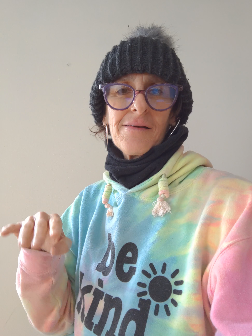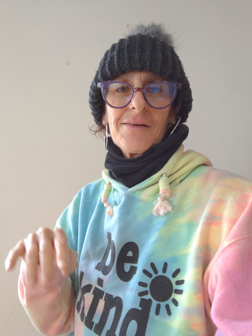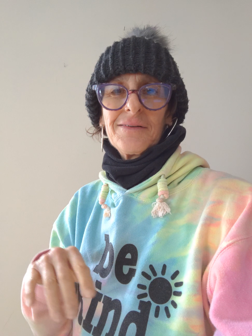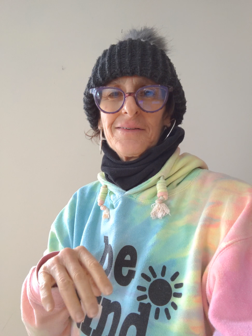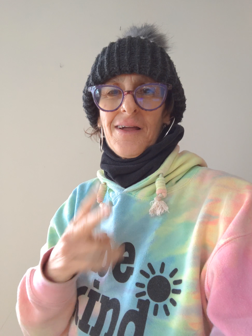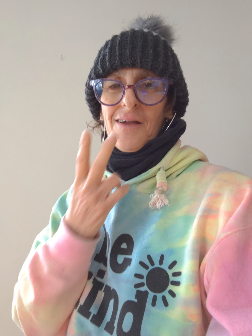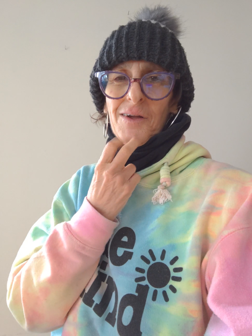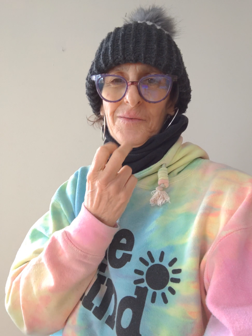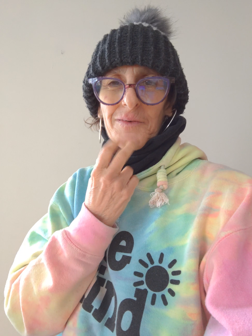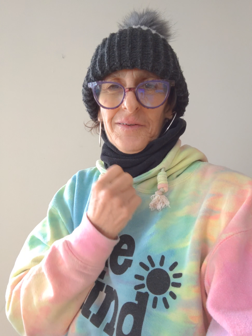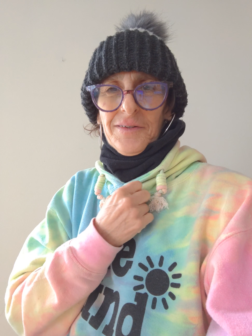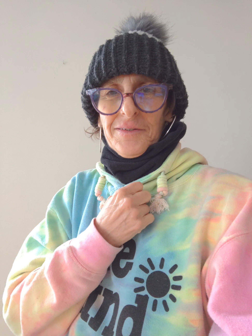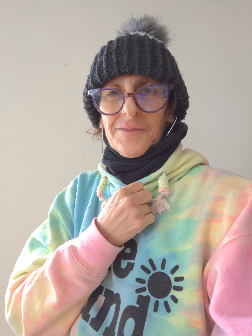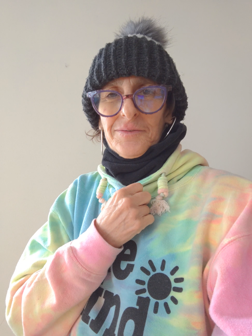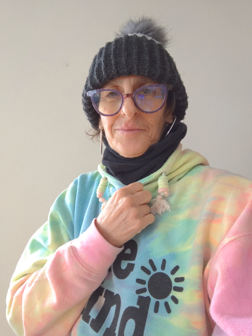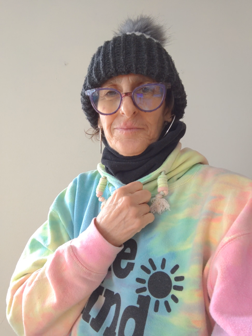underwear